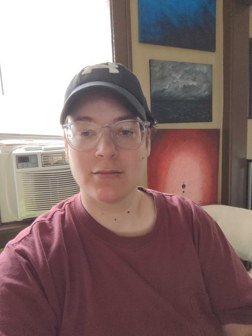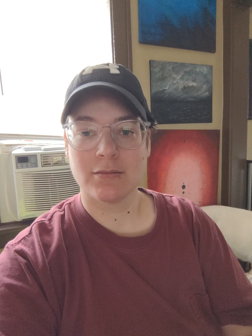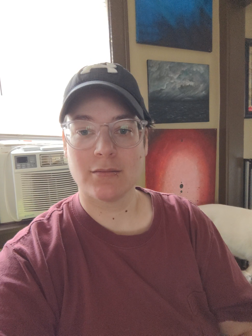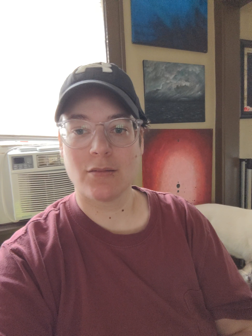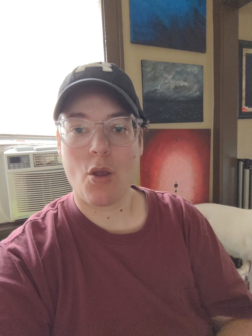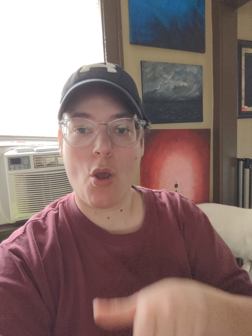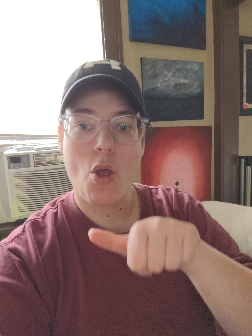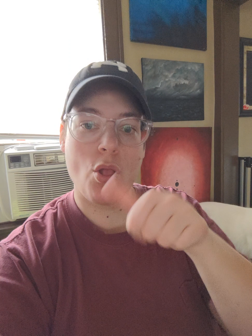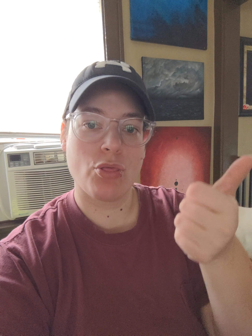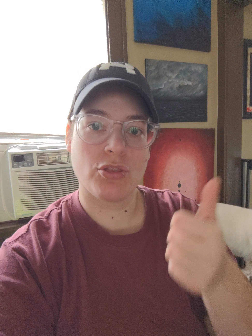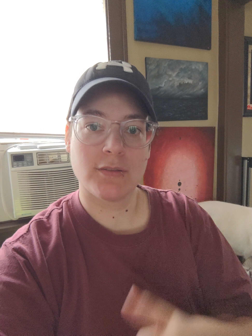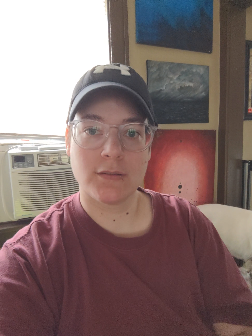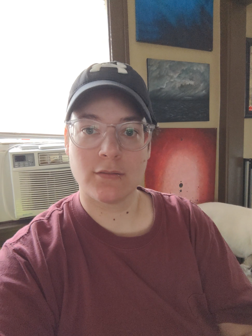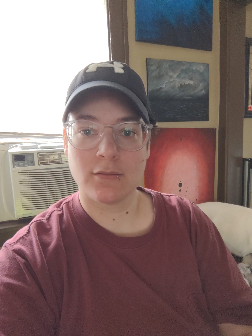another